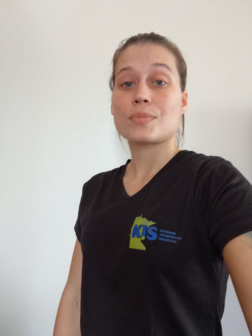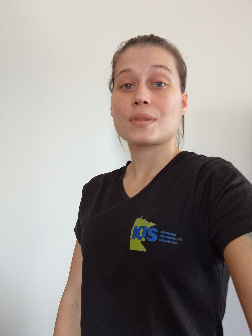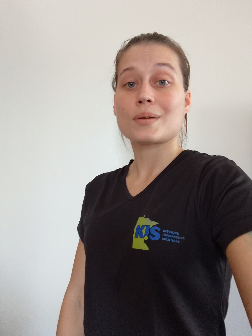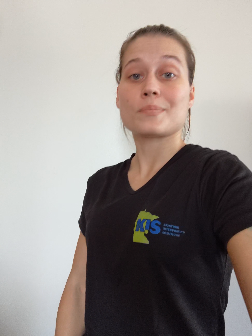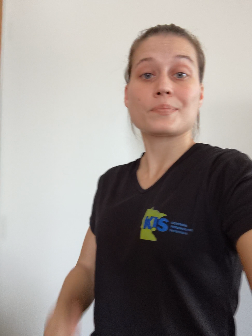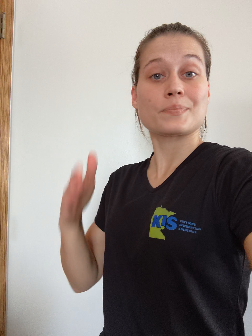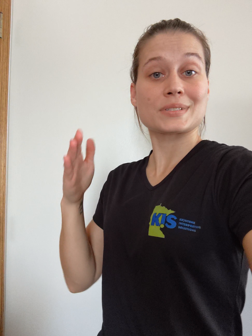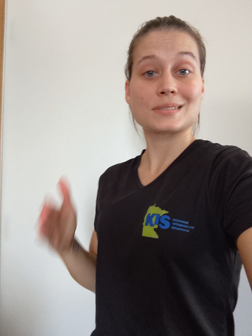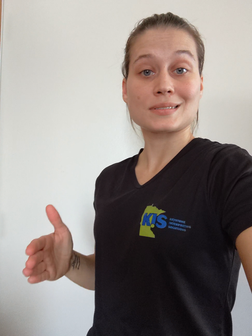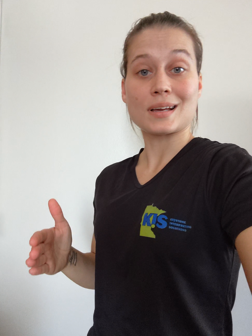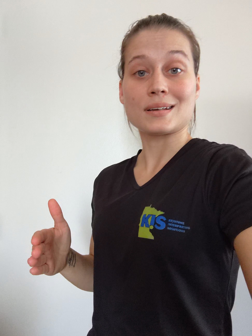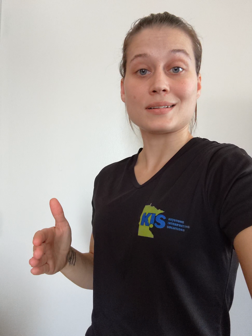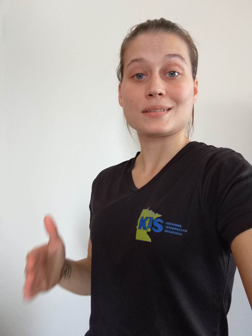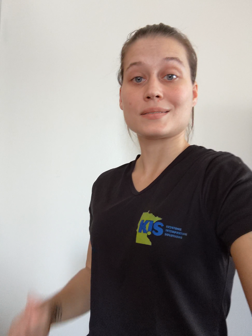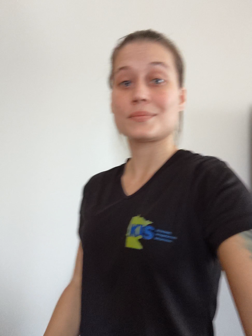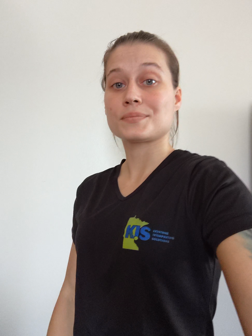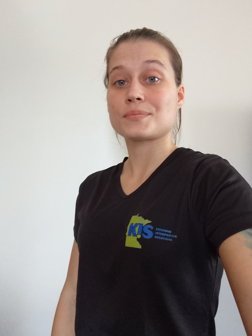beside